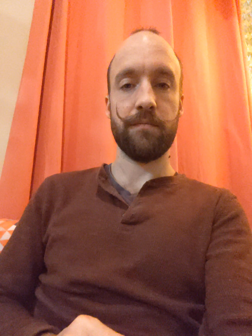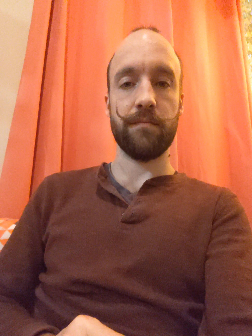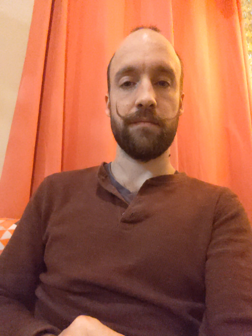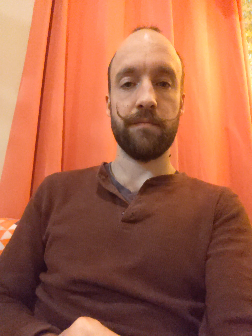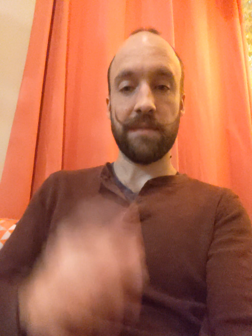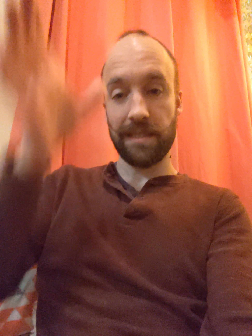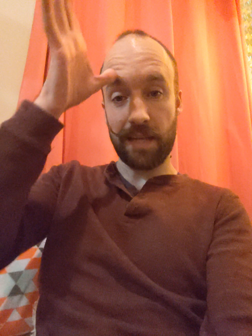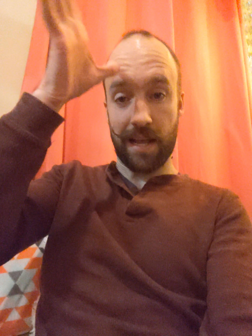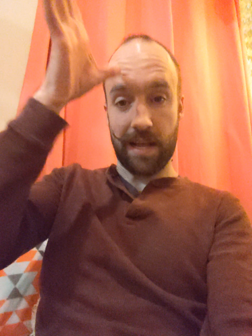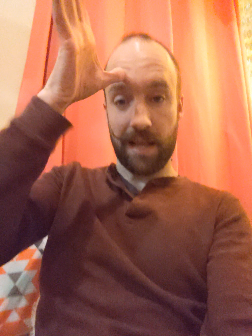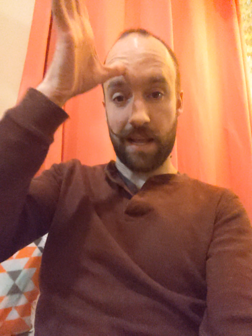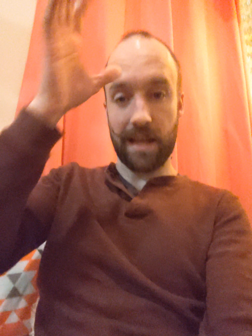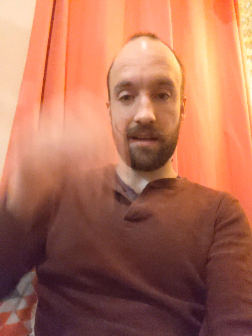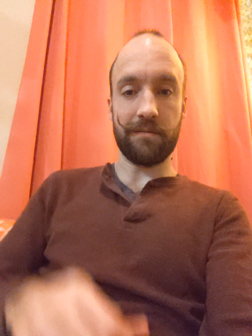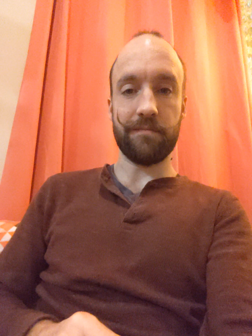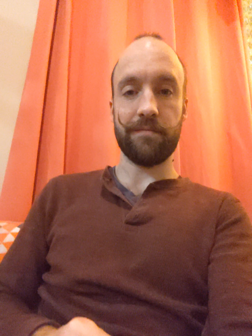dad